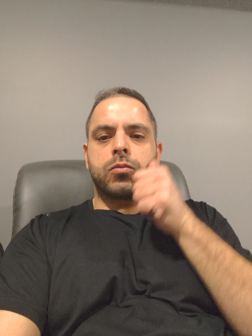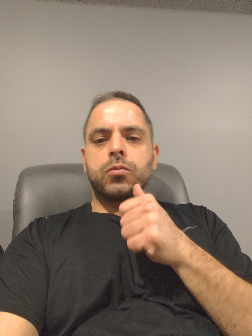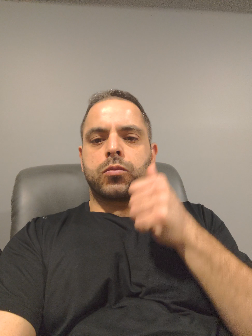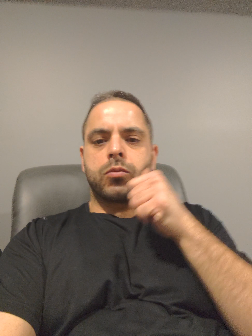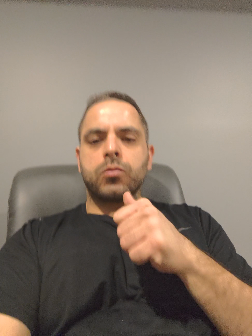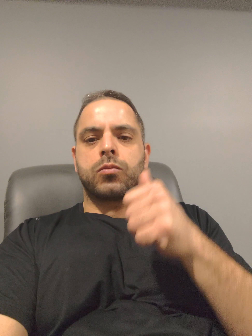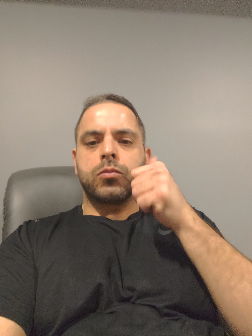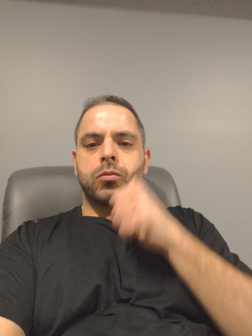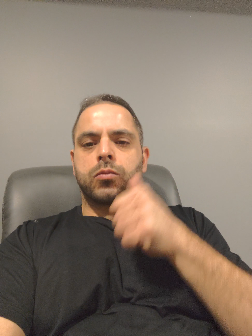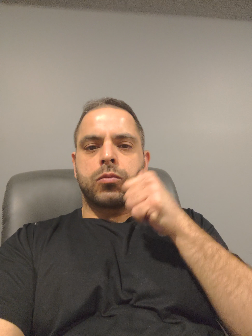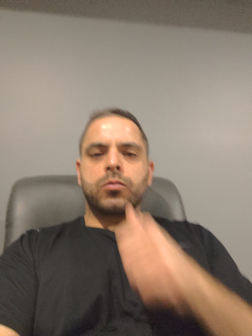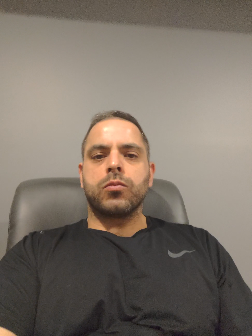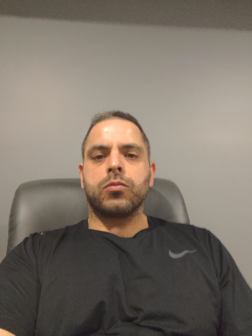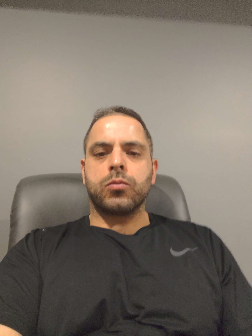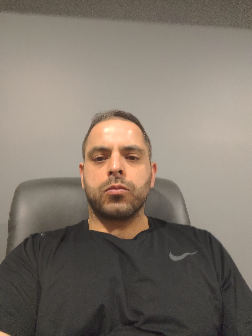girl